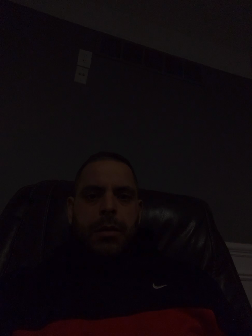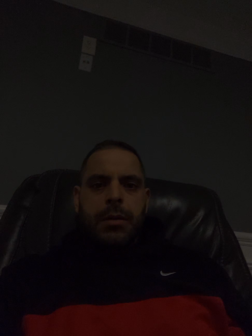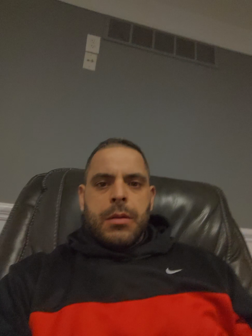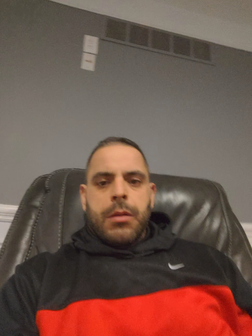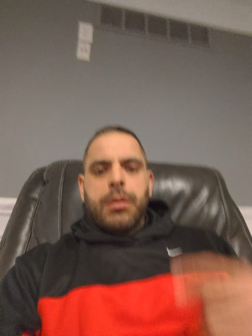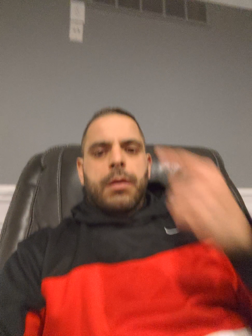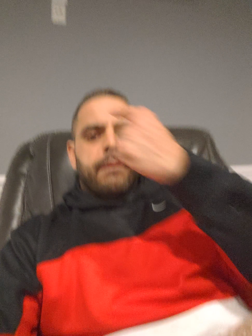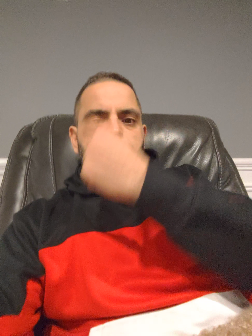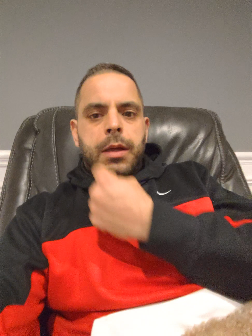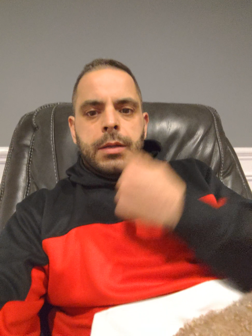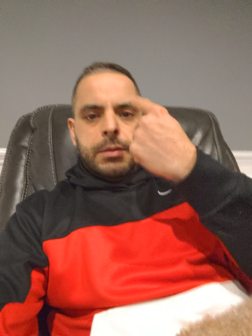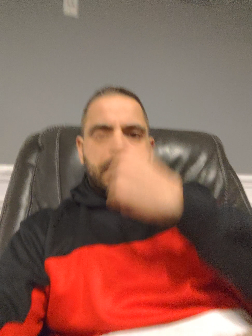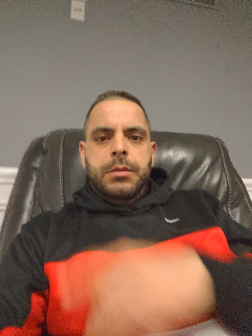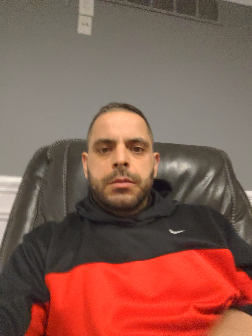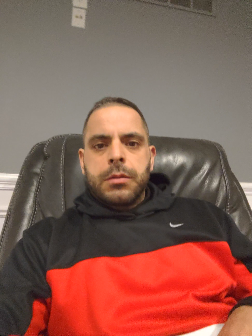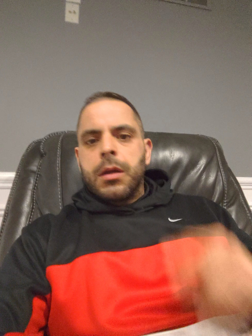face